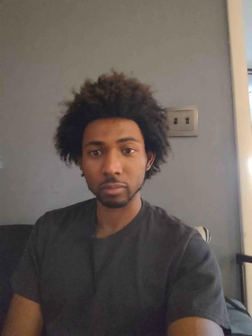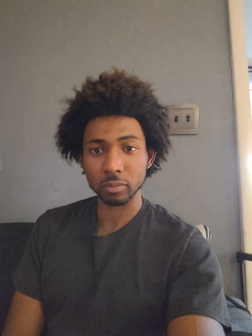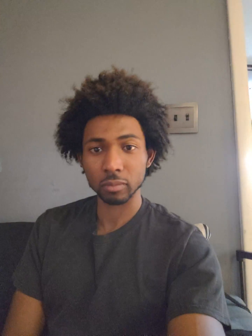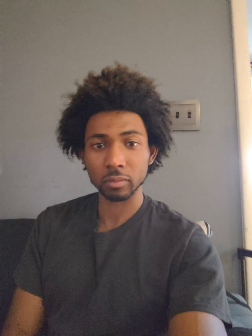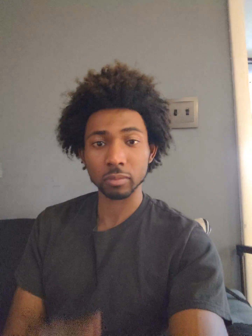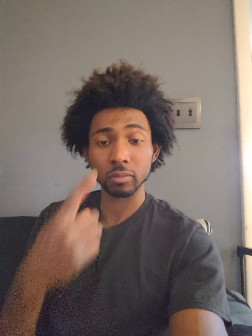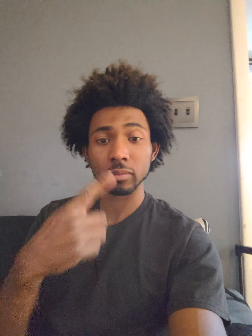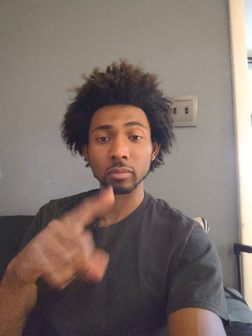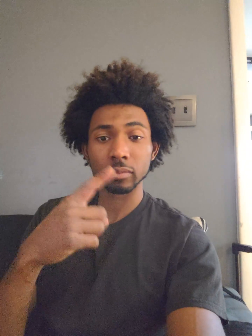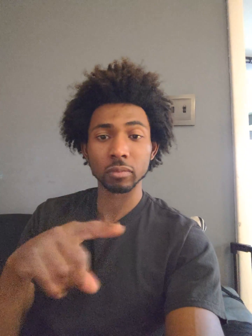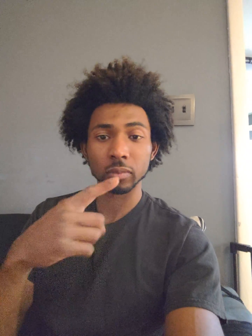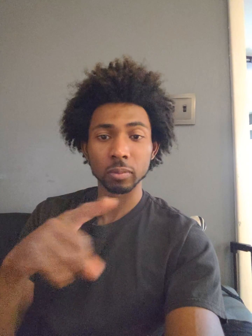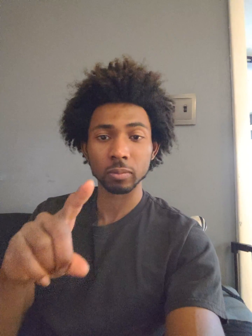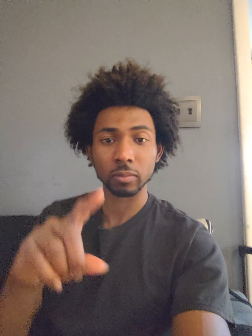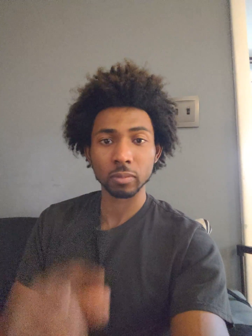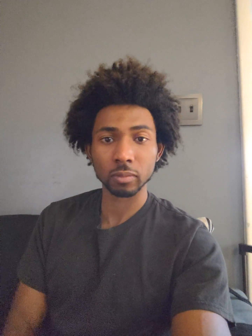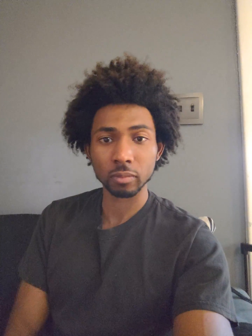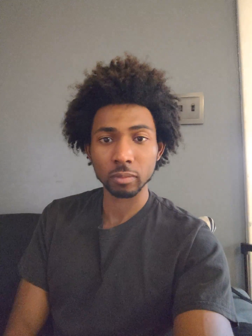knife